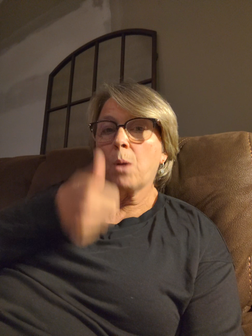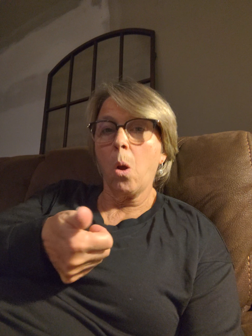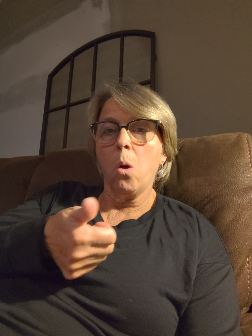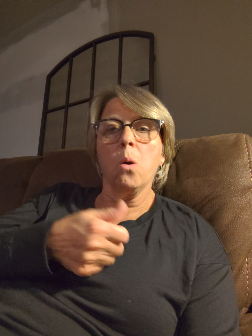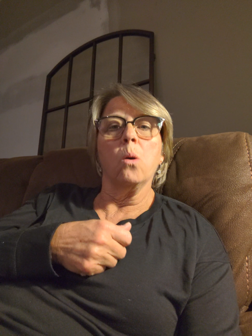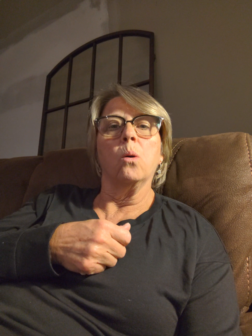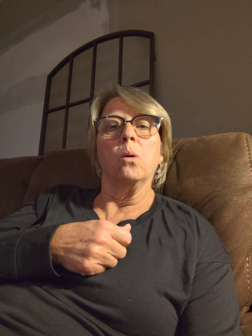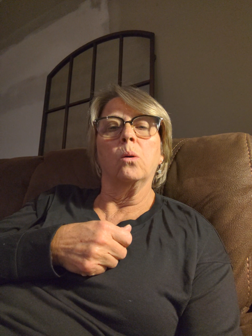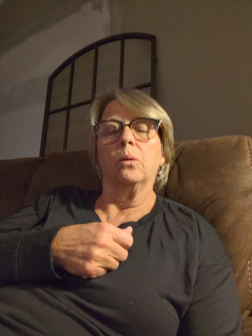tomorrow